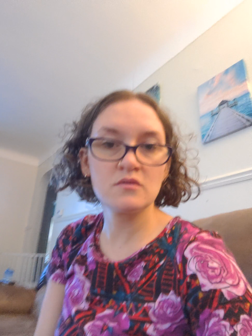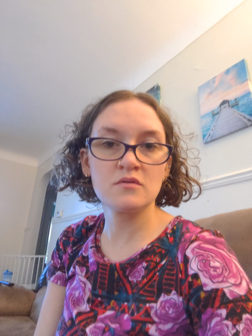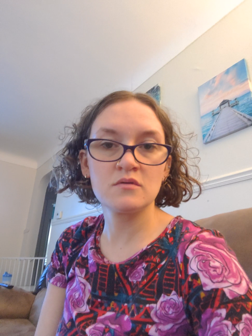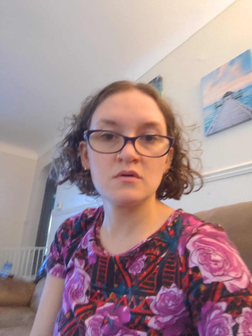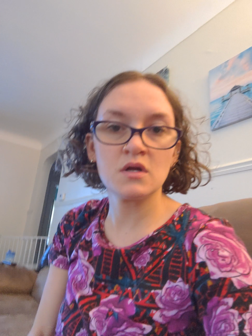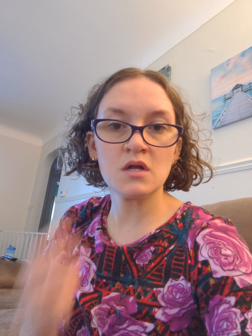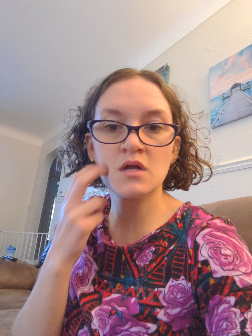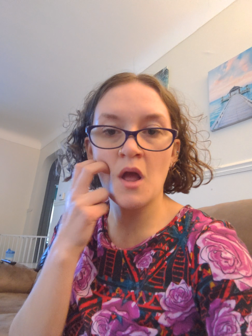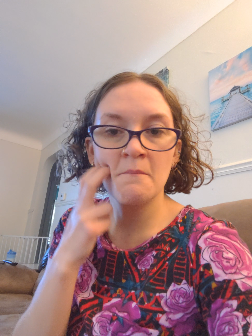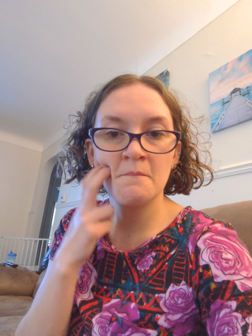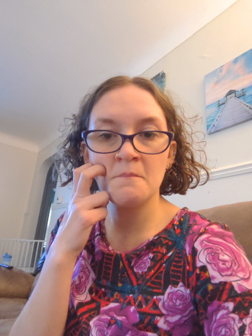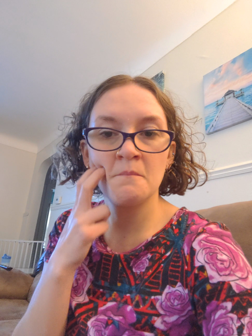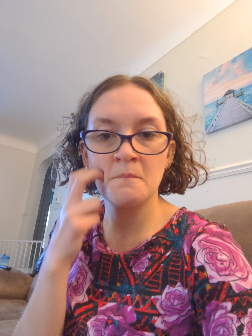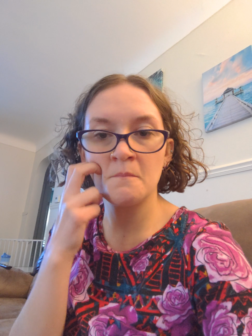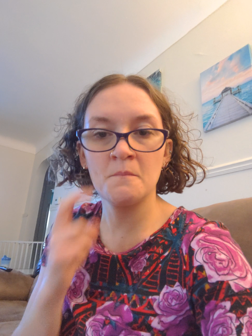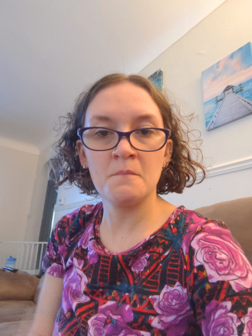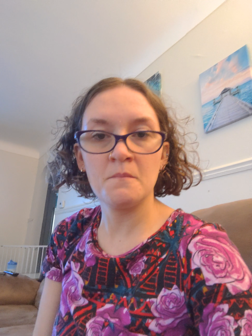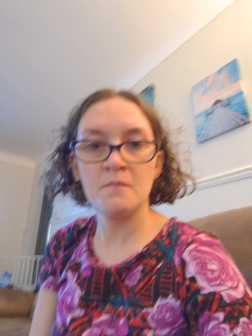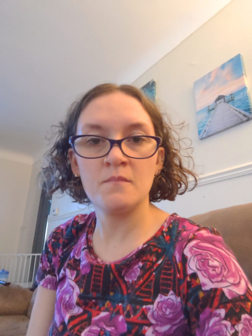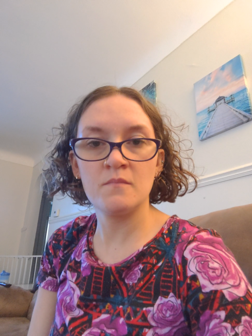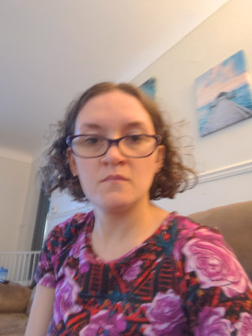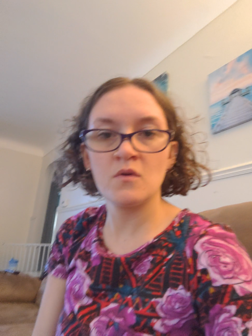gum